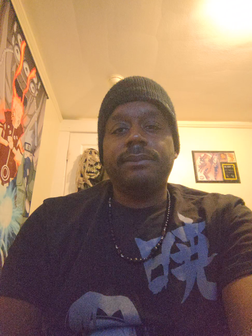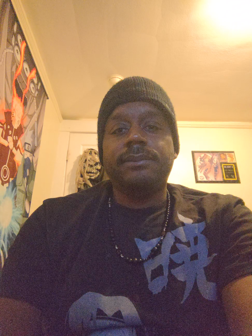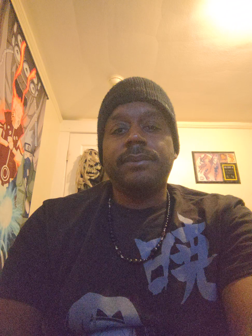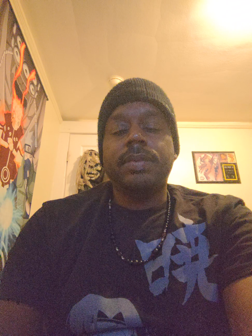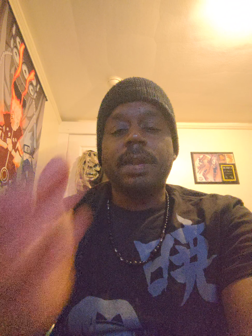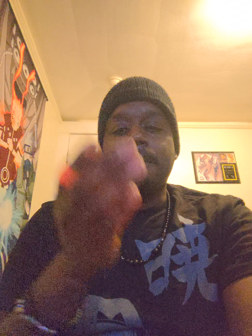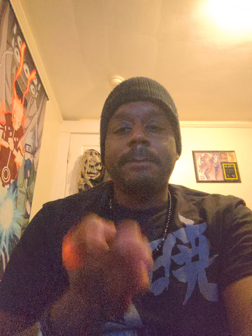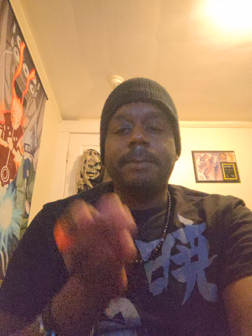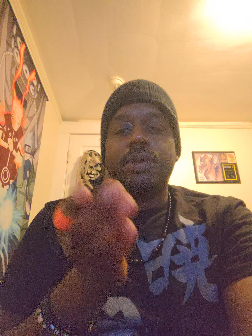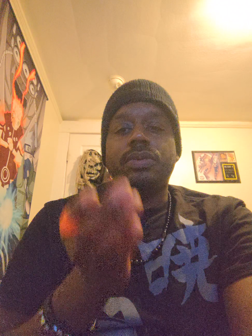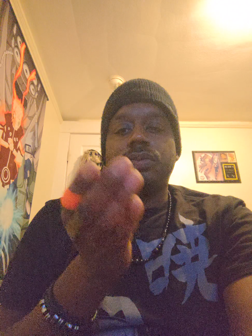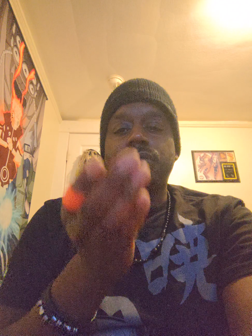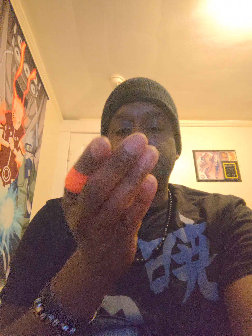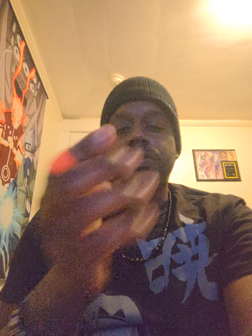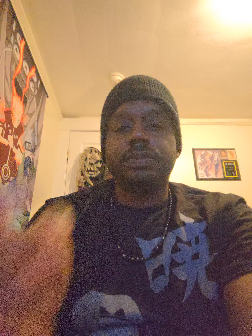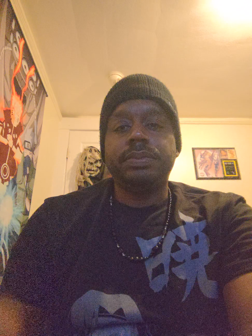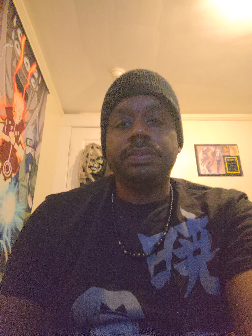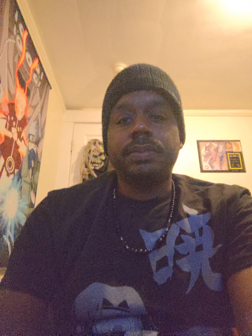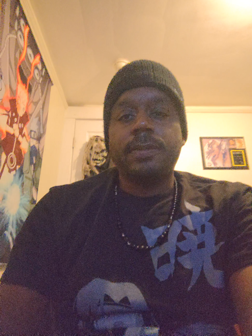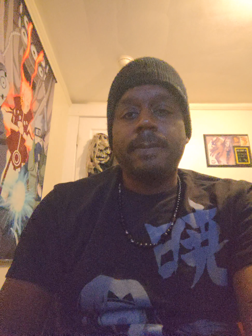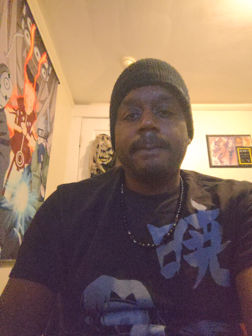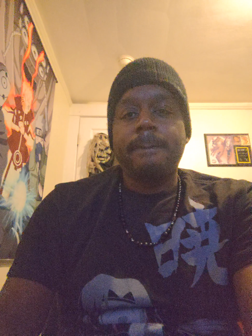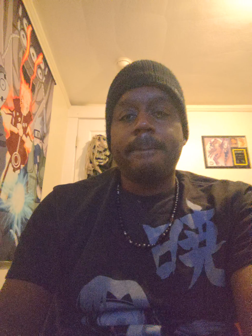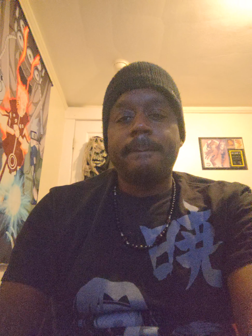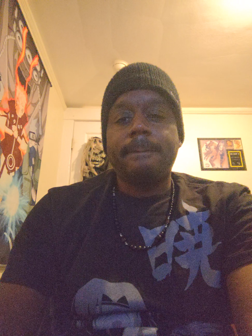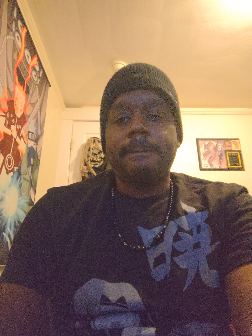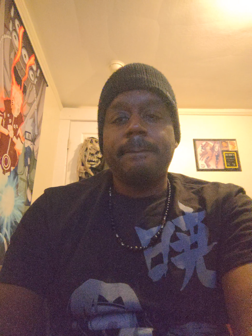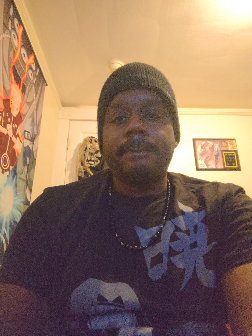boat